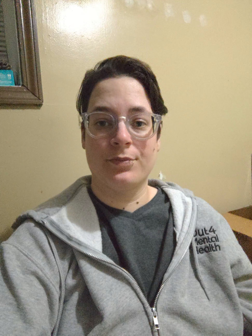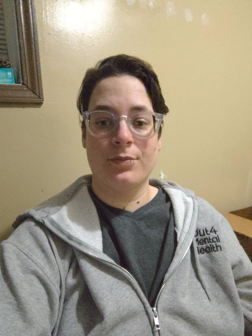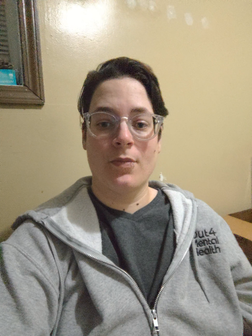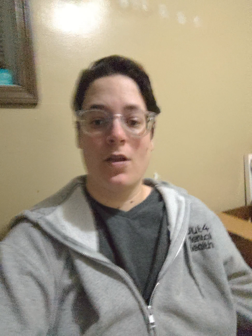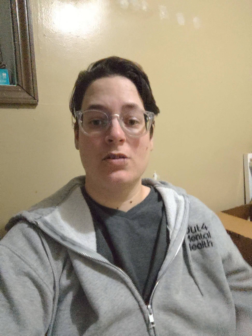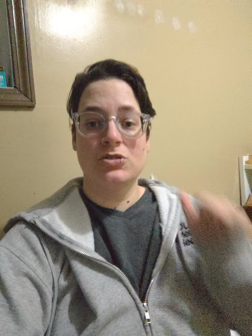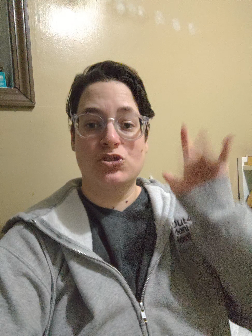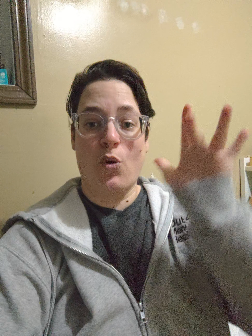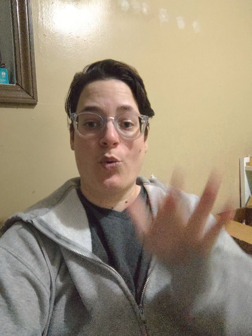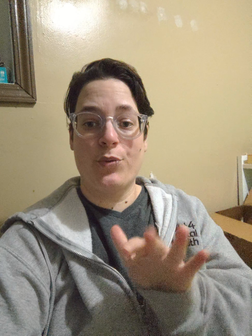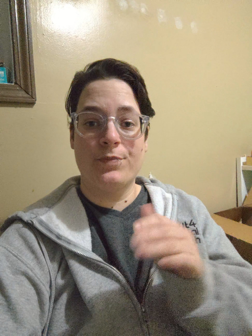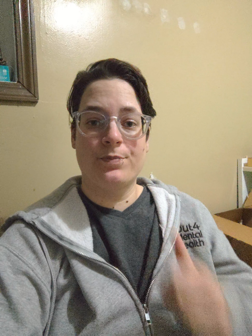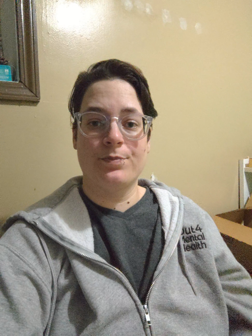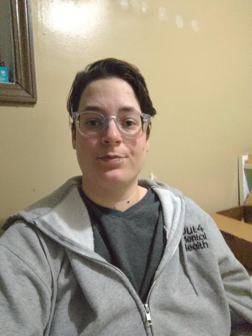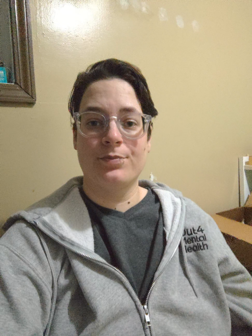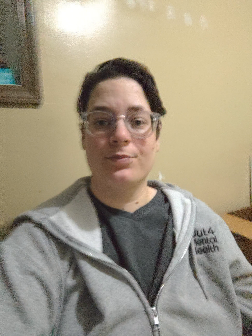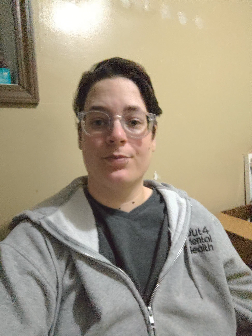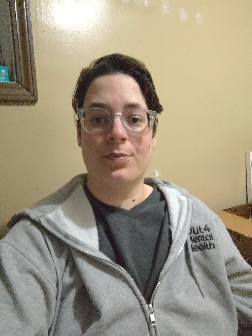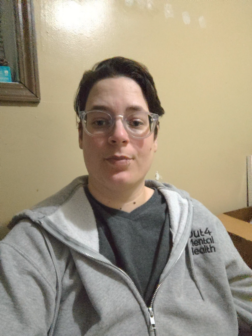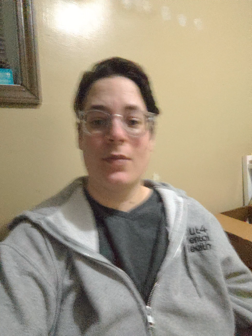snow